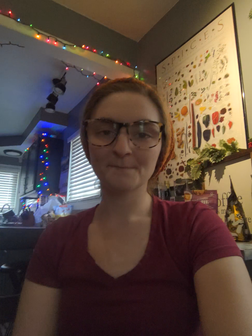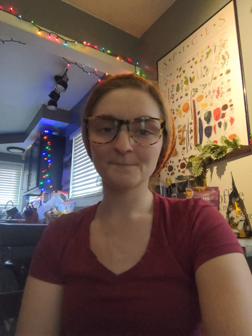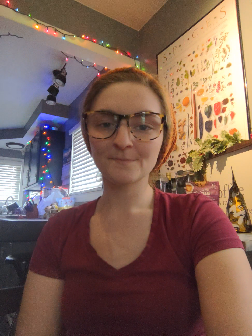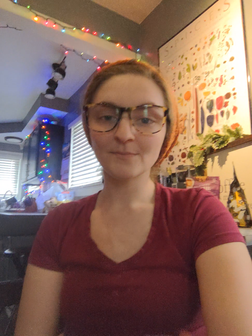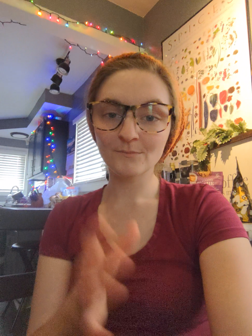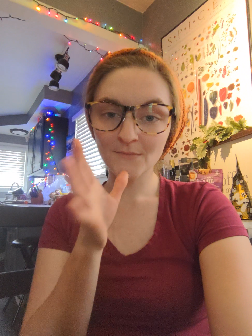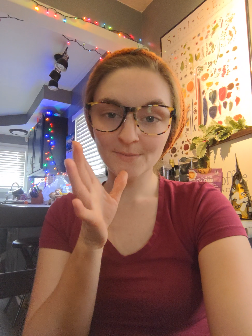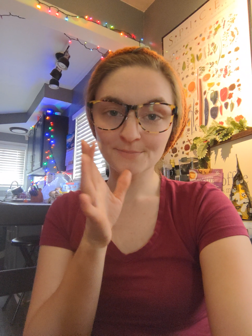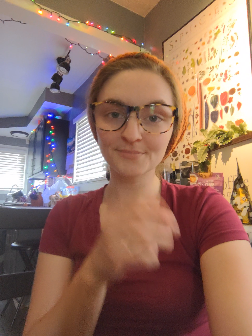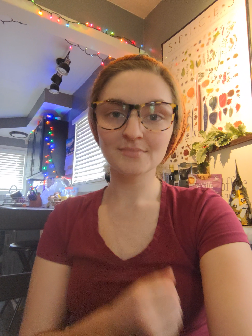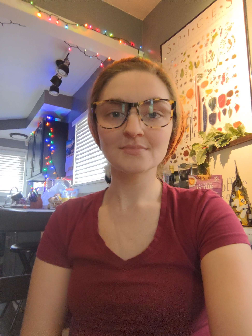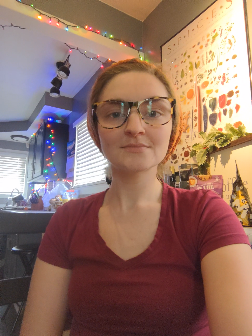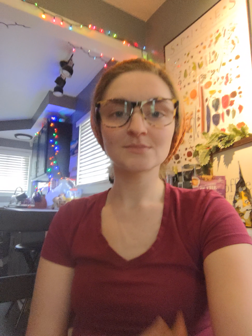mom